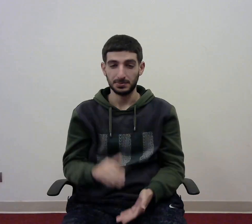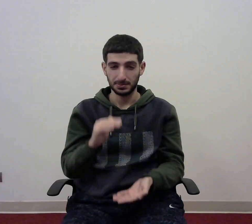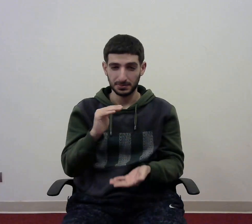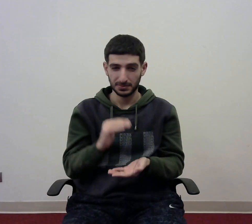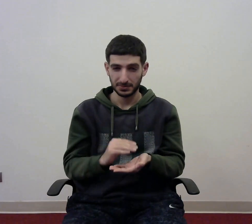balaca